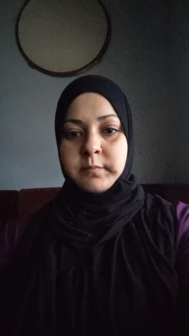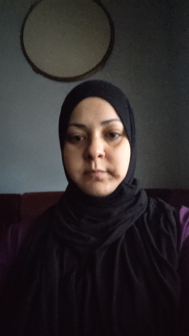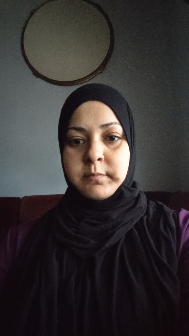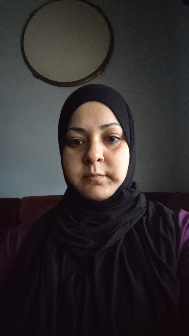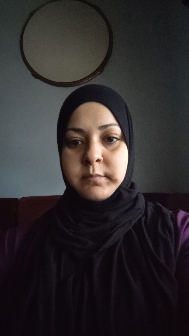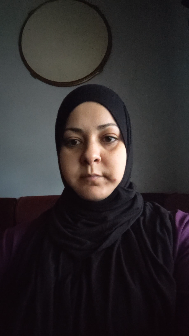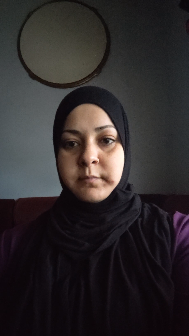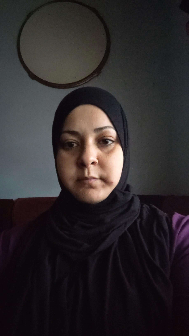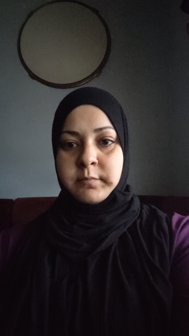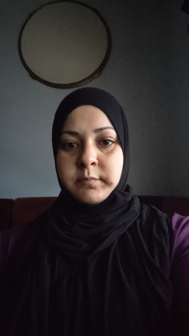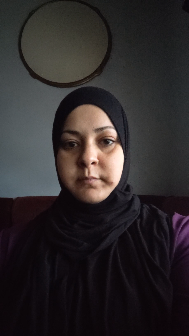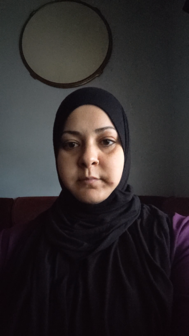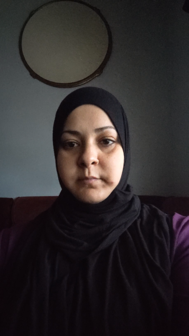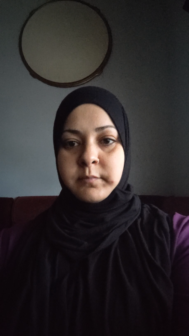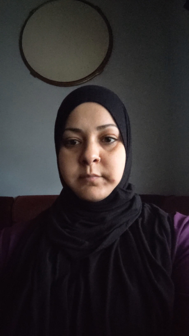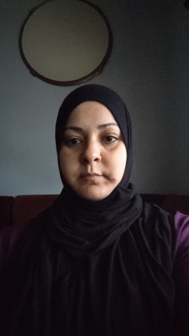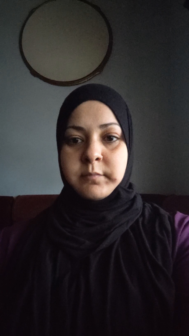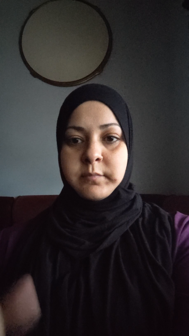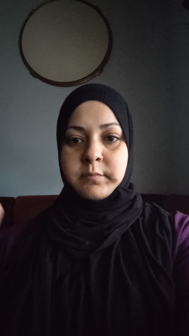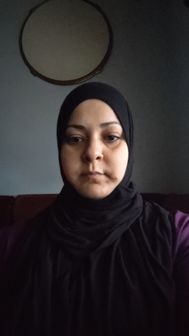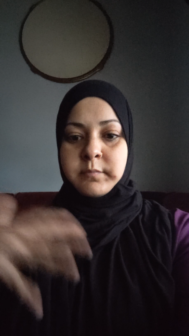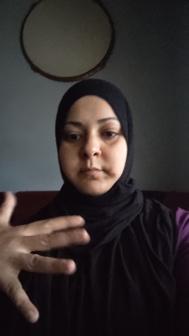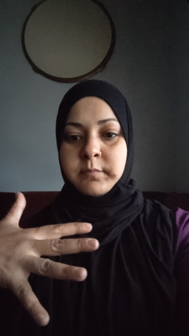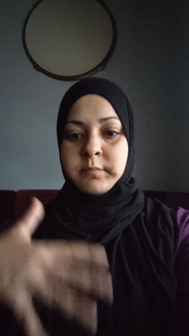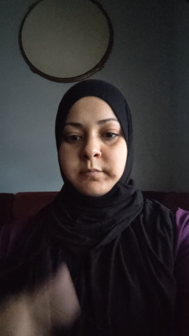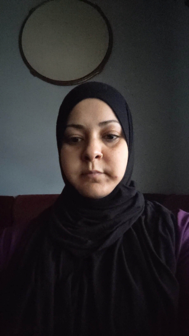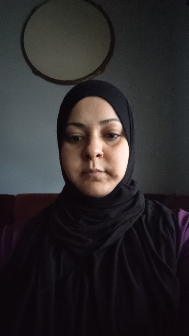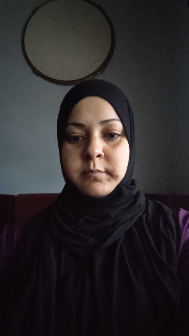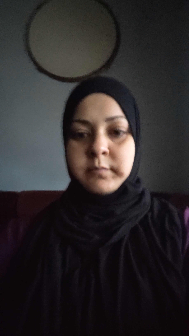scared